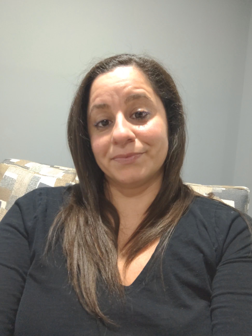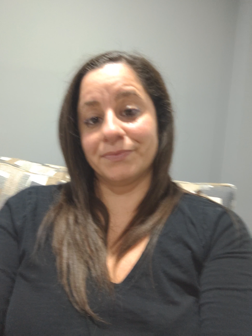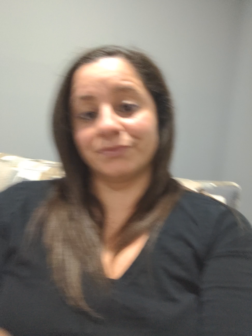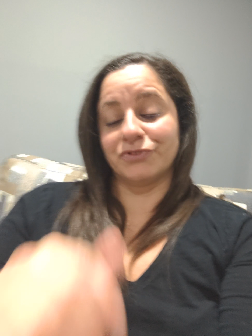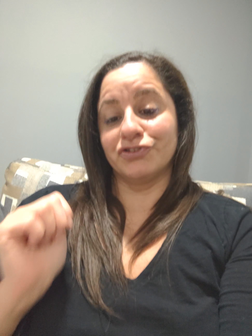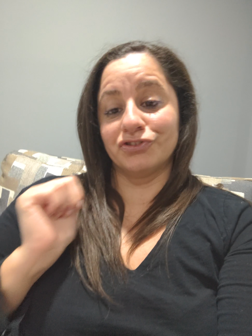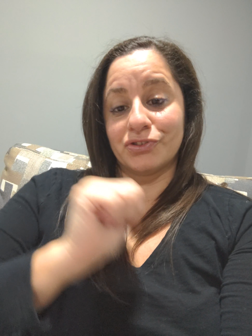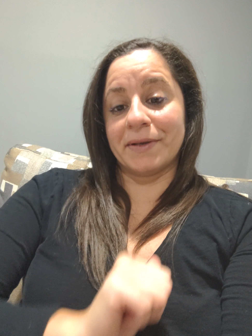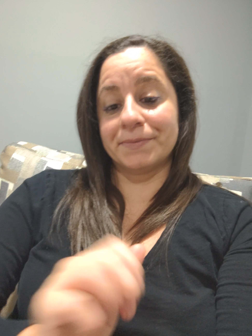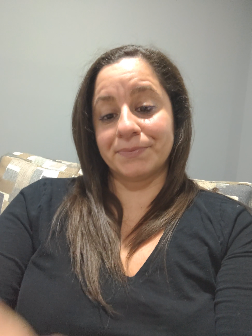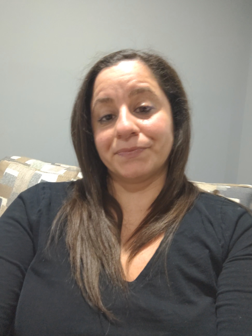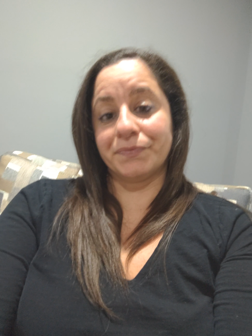jacket